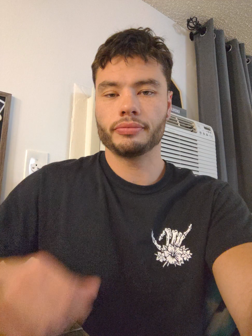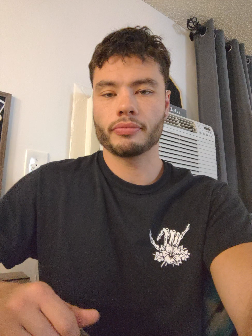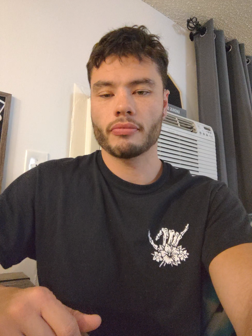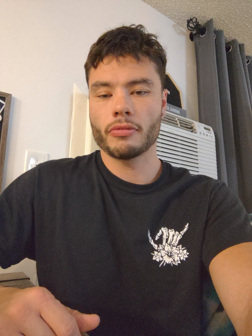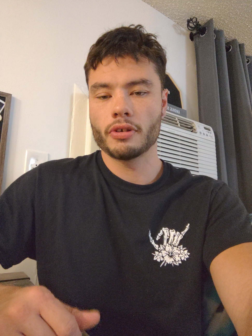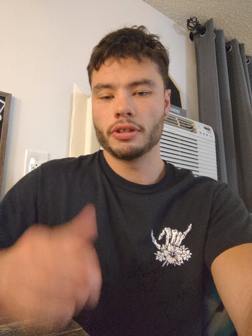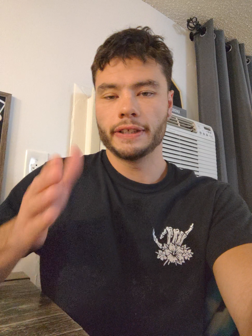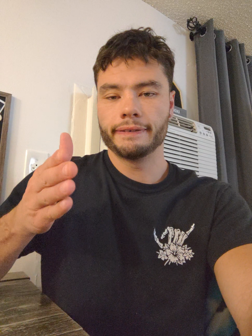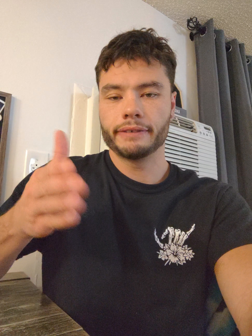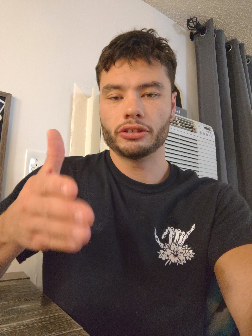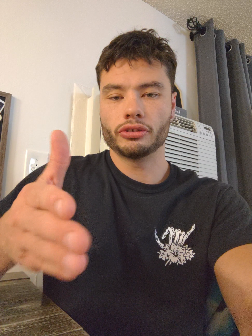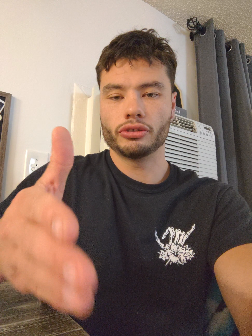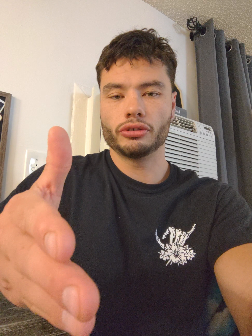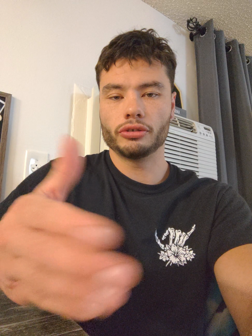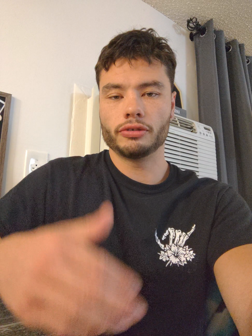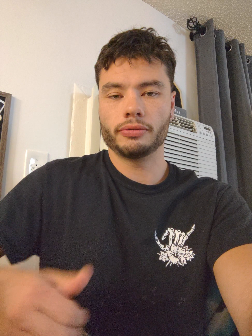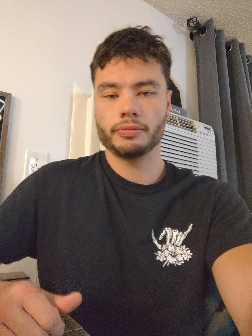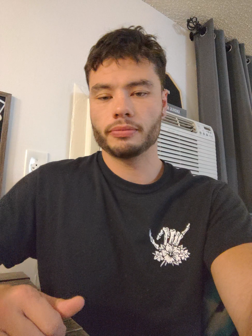fish